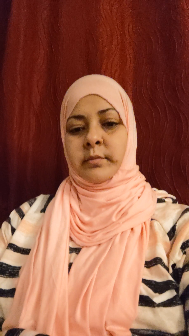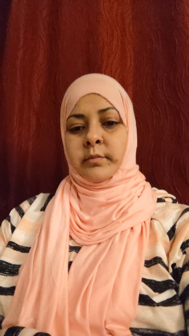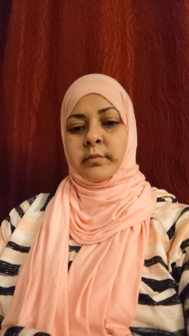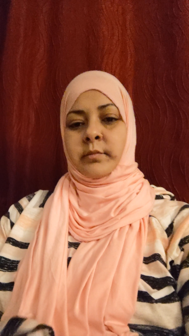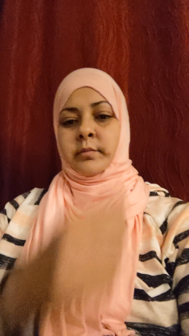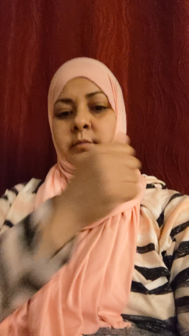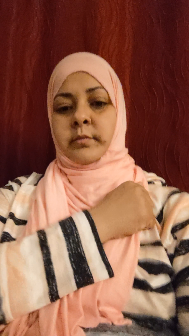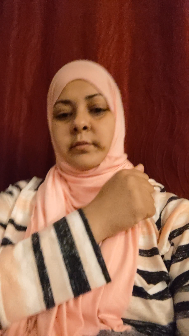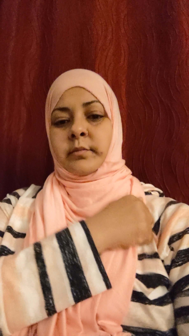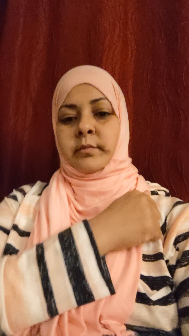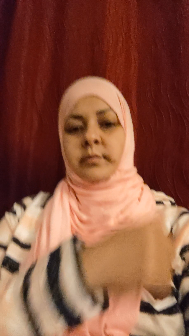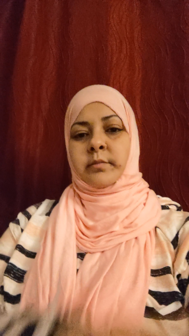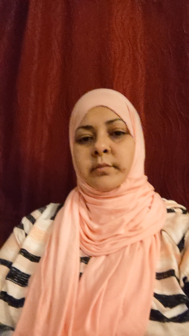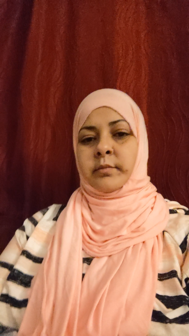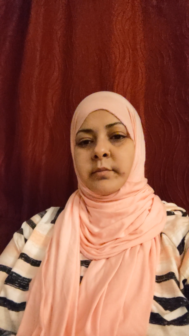hug